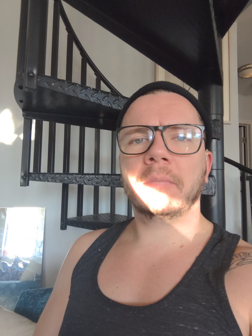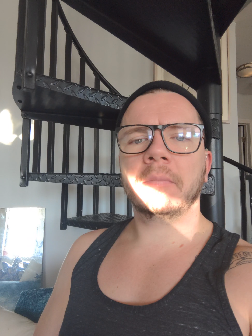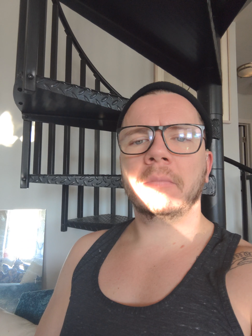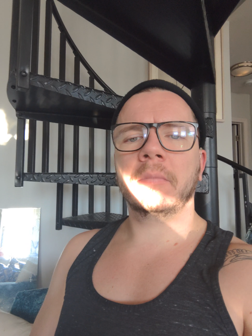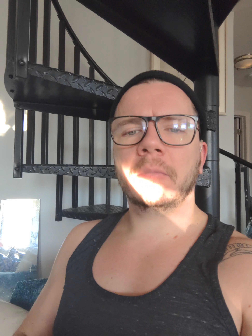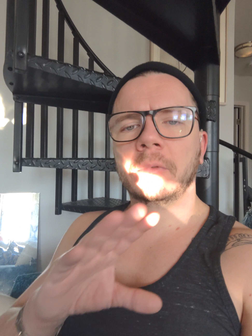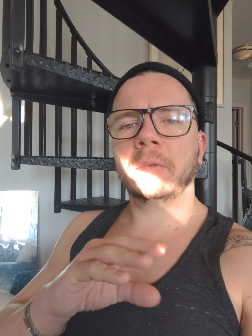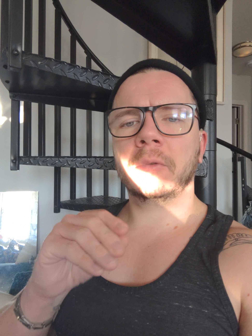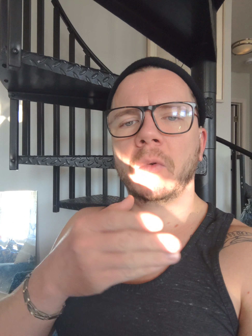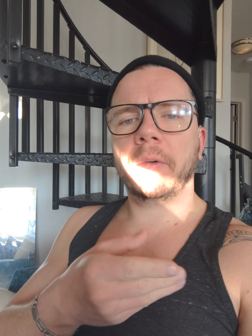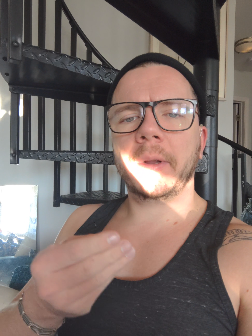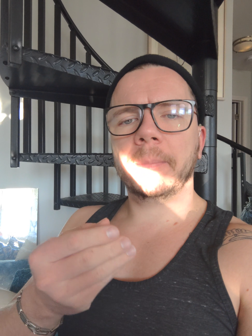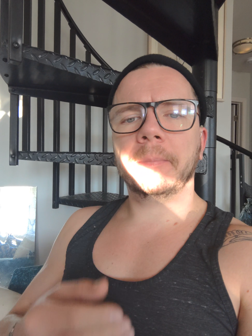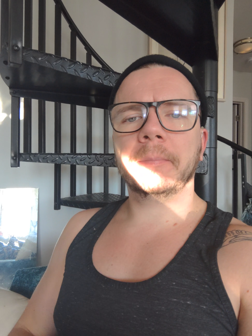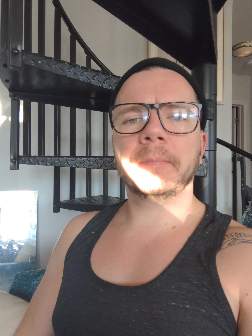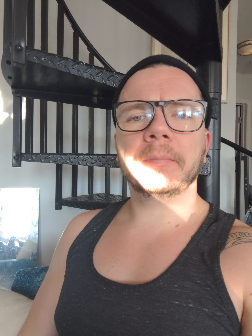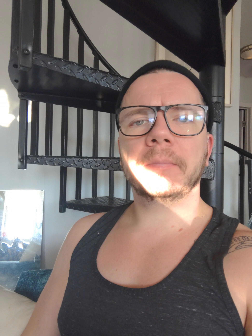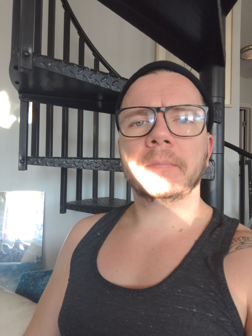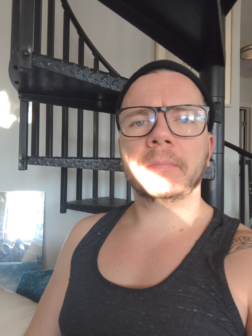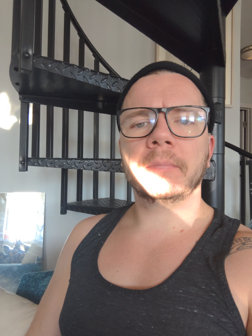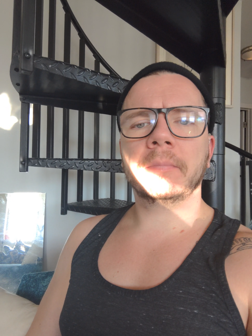story